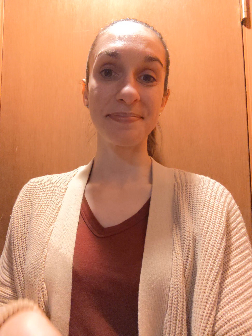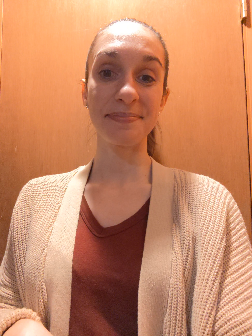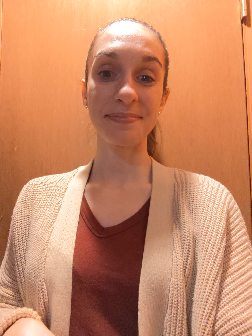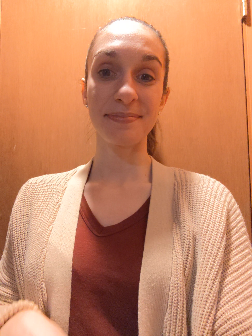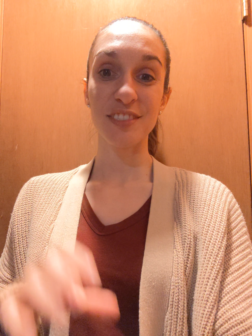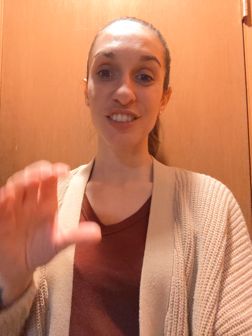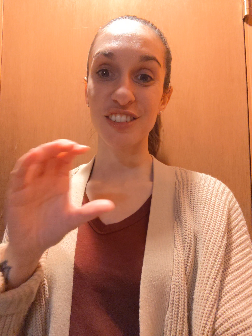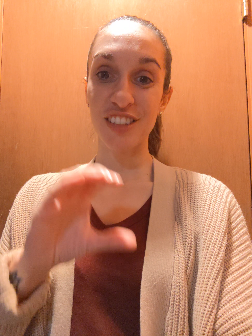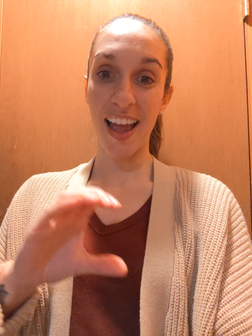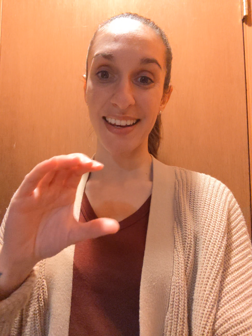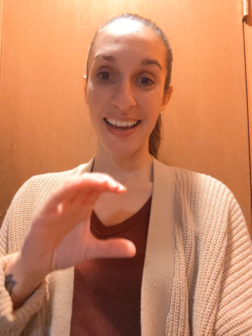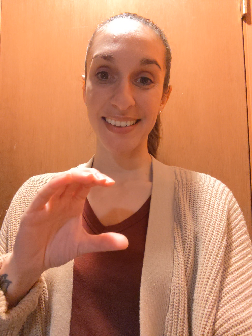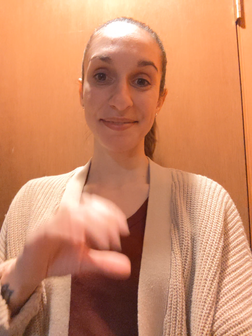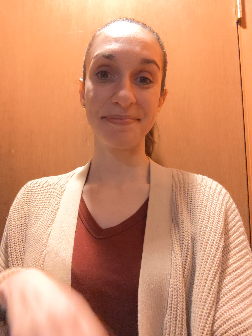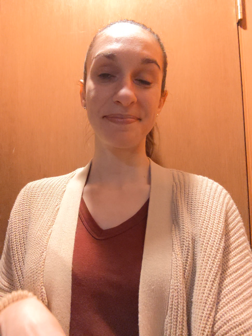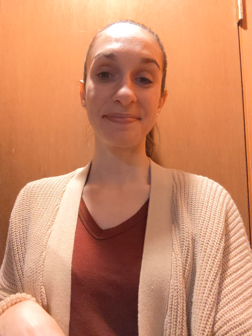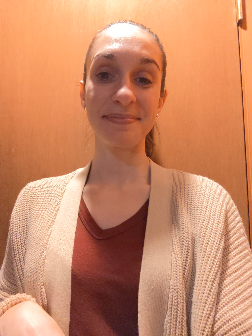chocolate